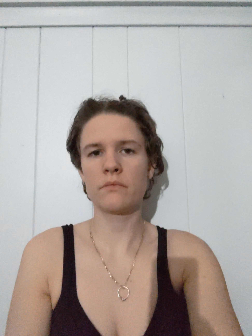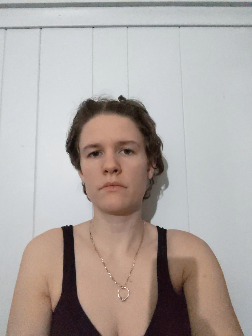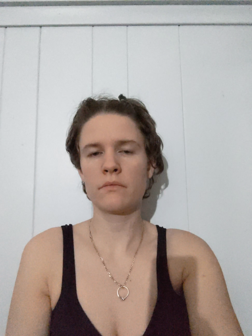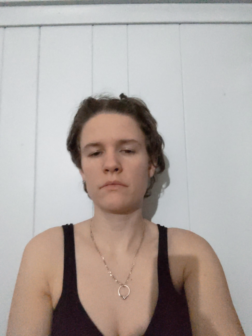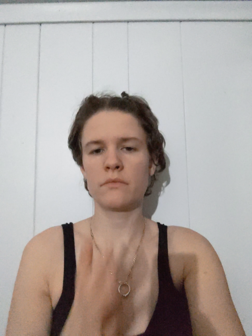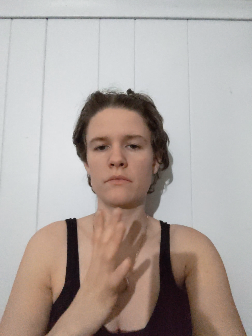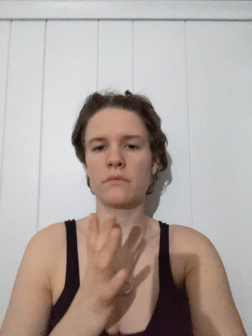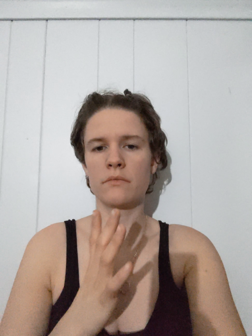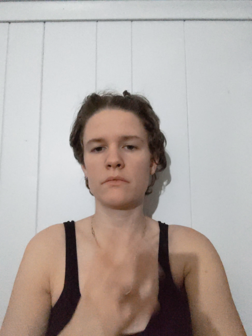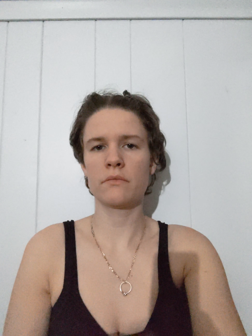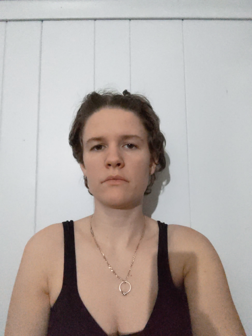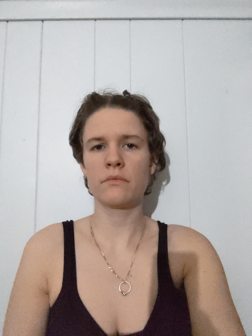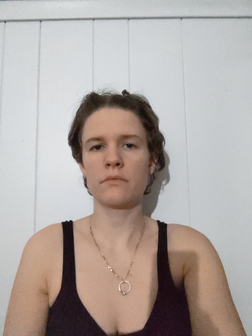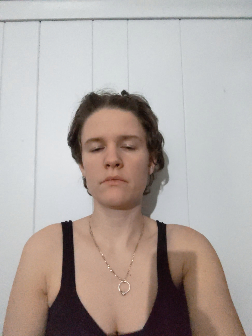fine